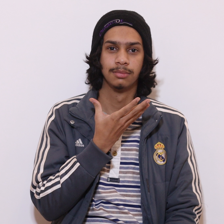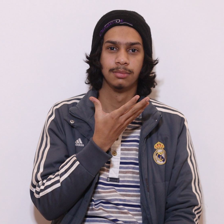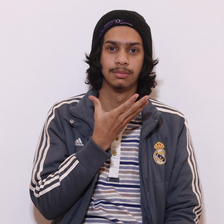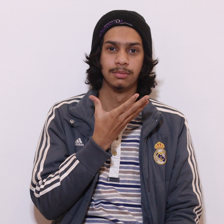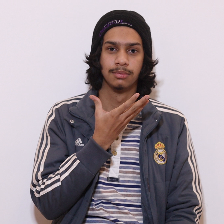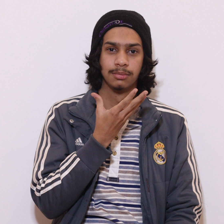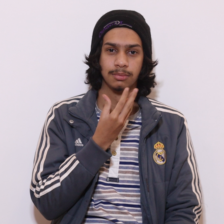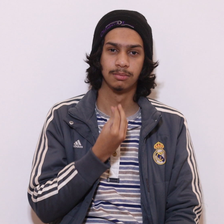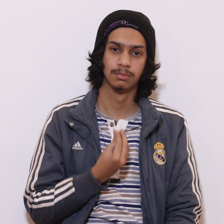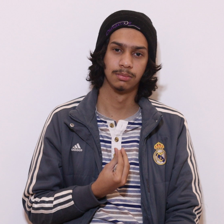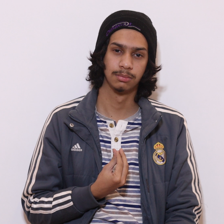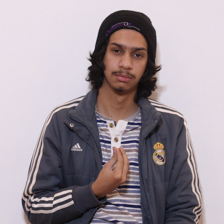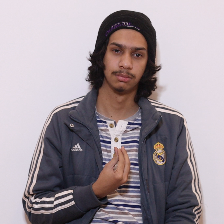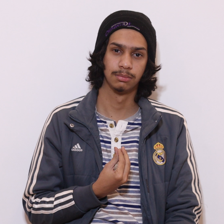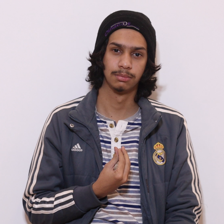sad